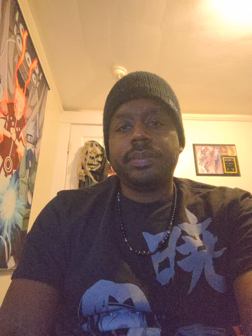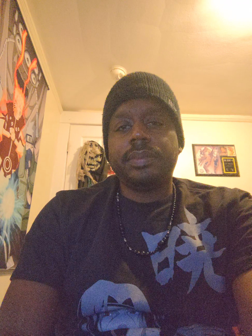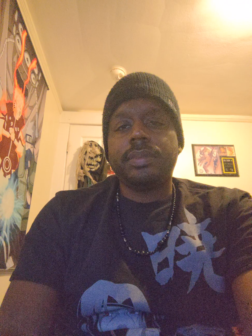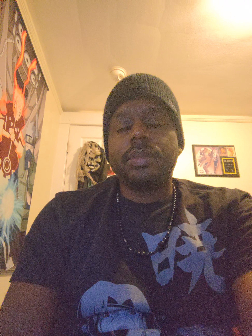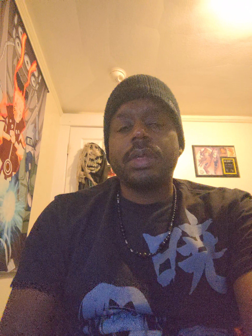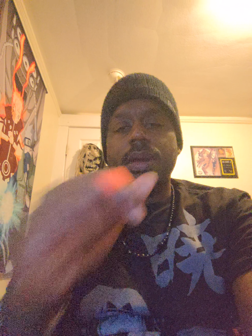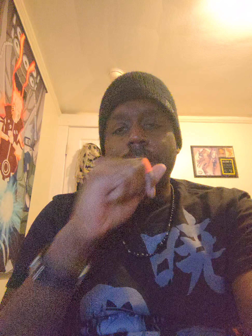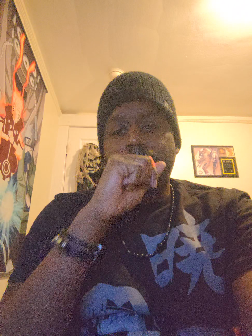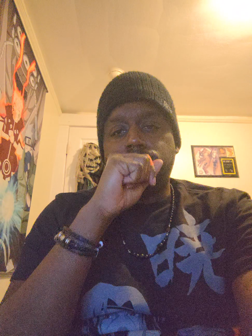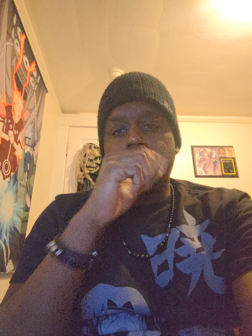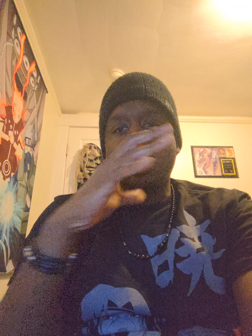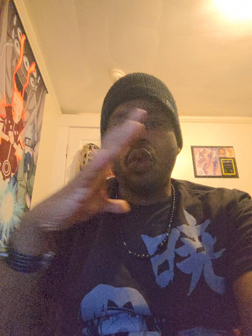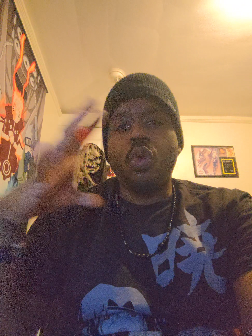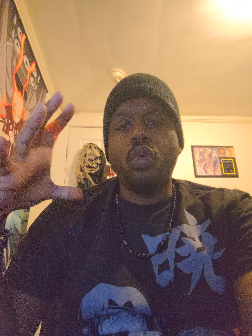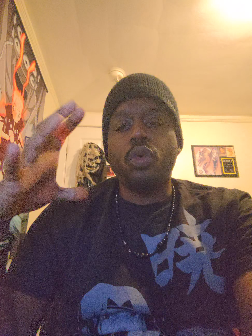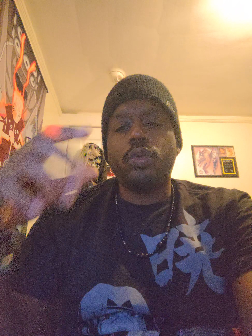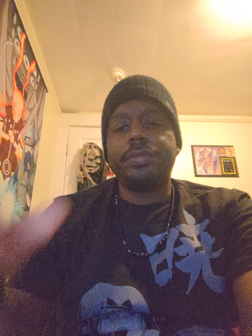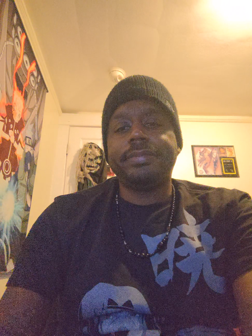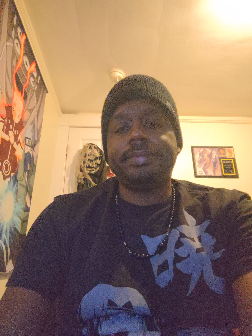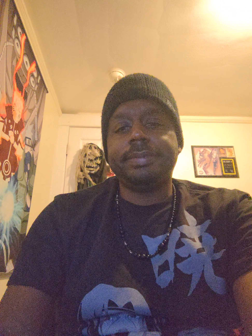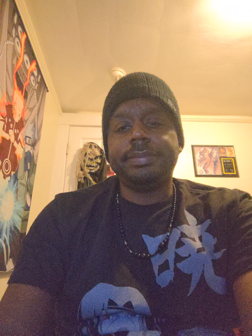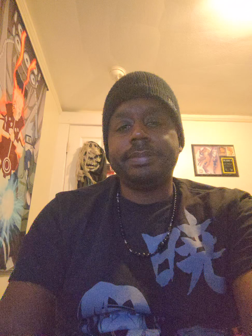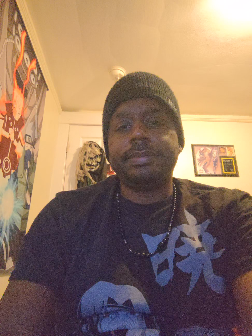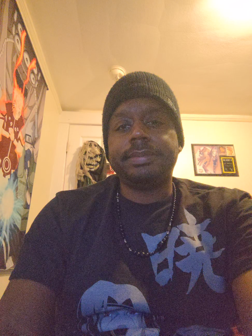balloon